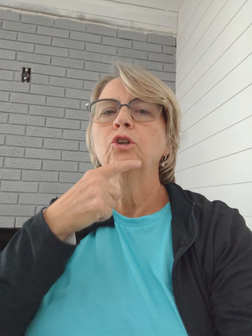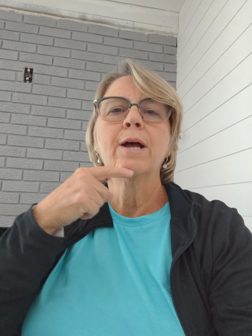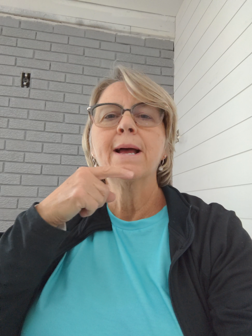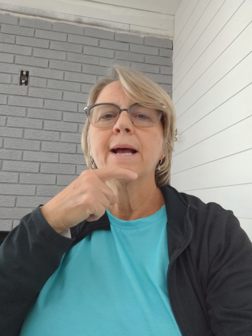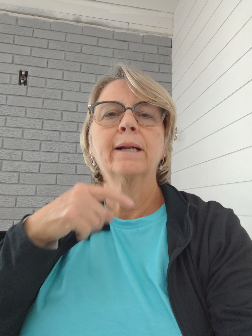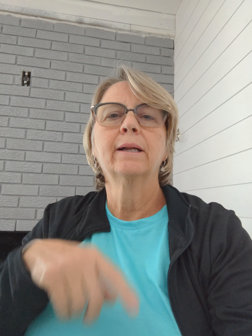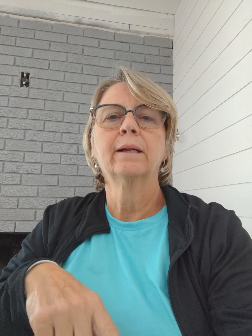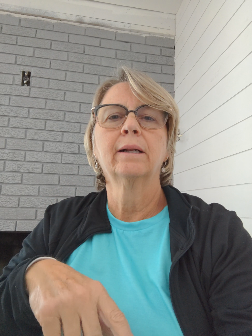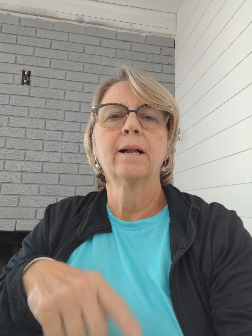chin